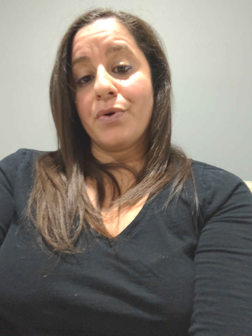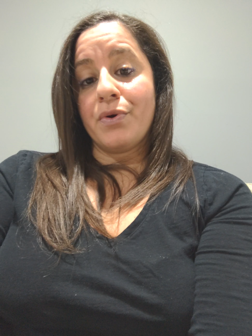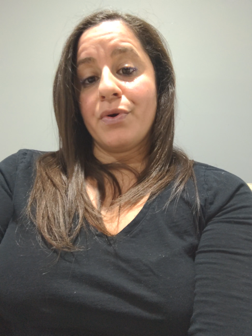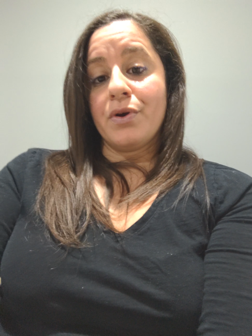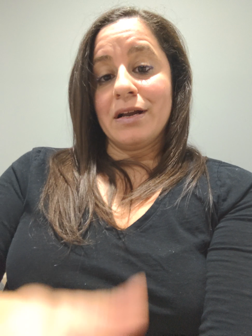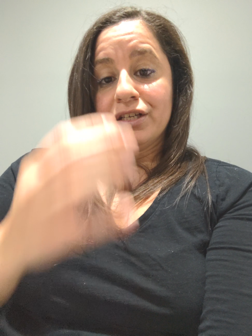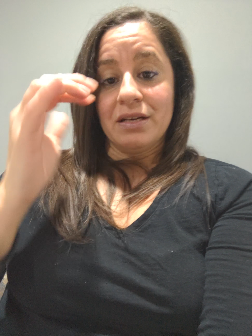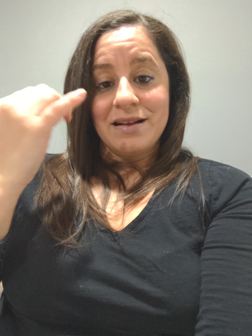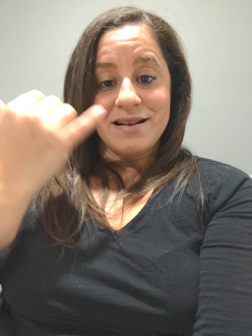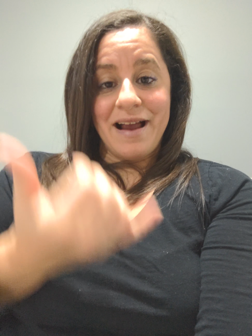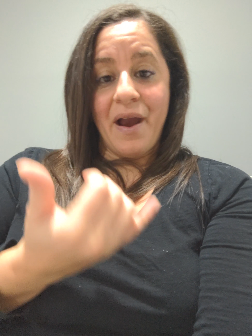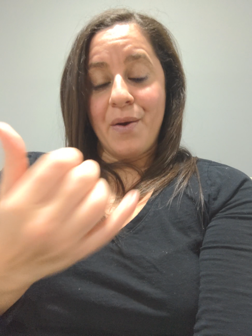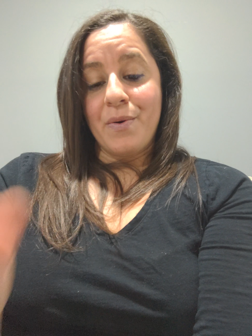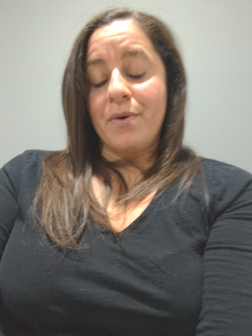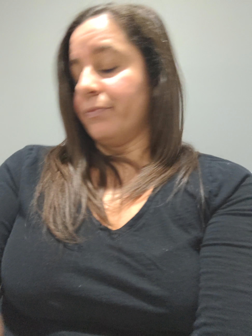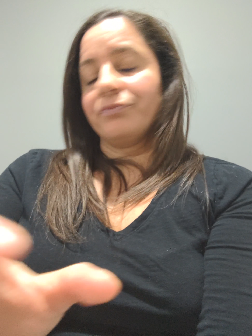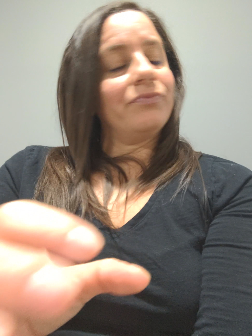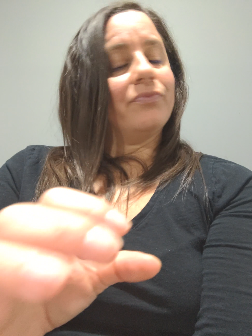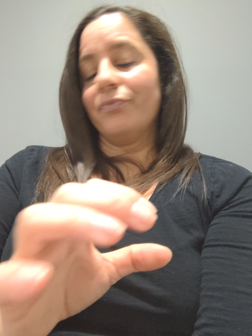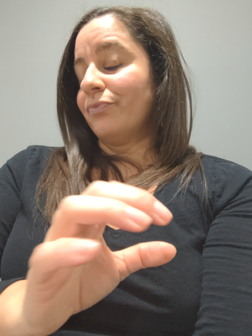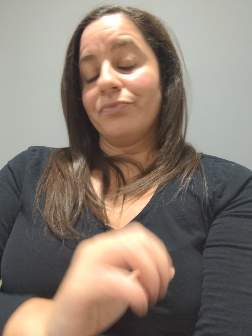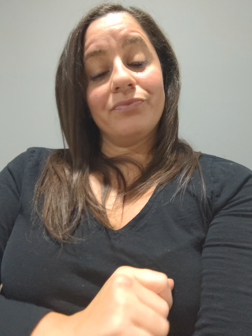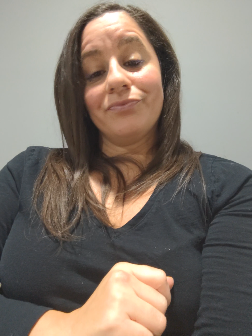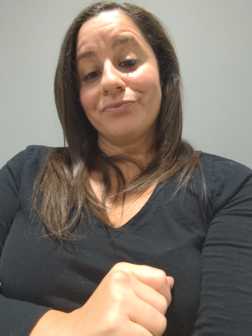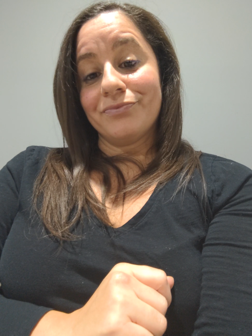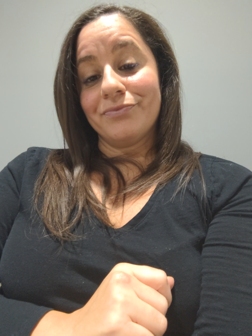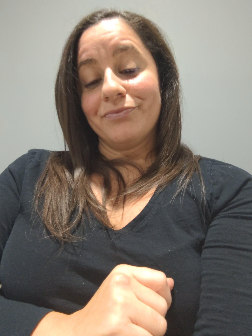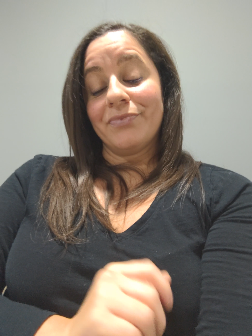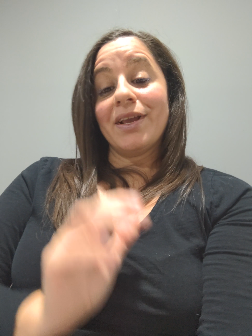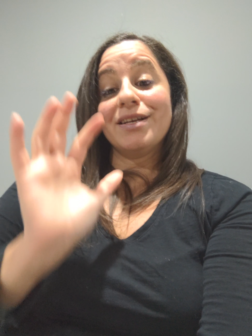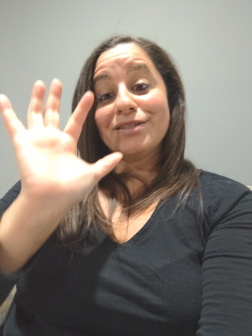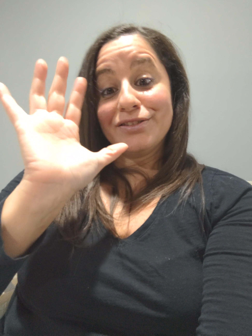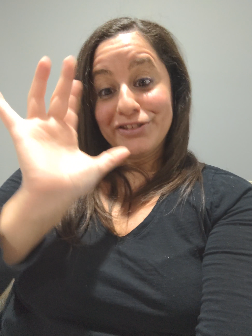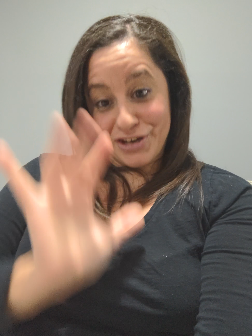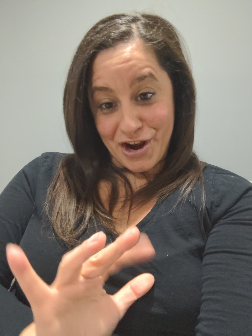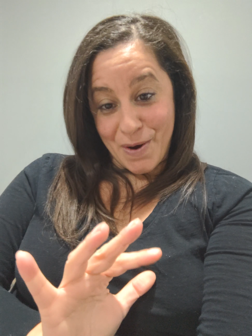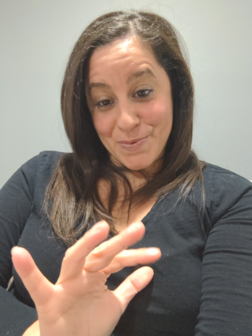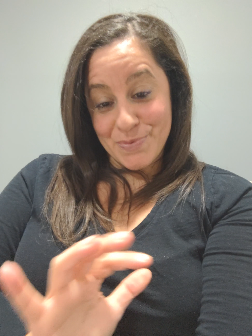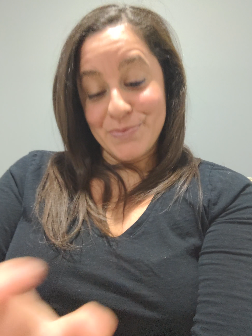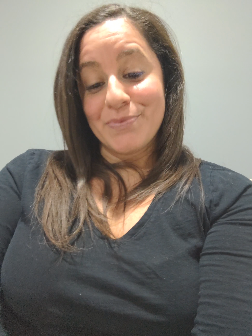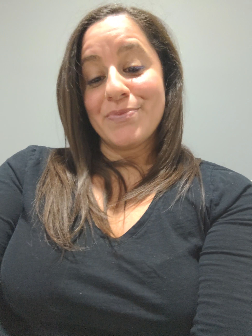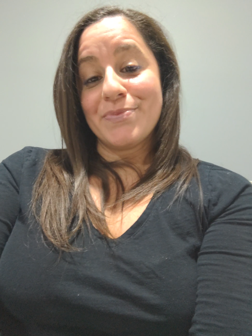snow